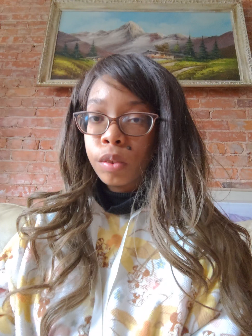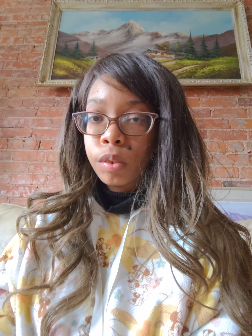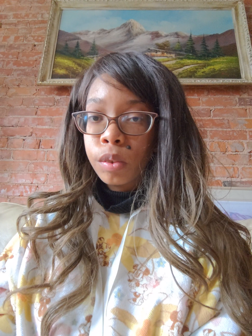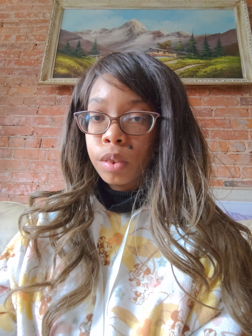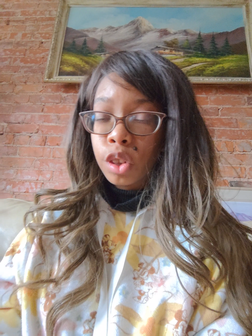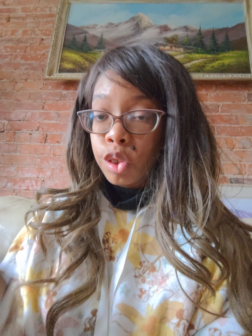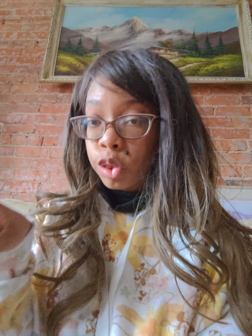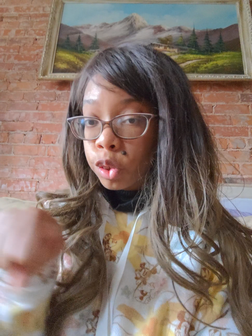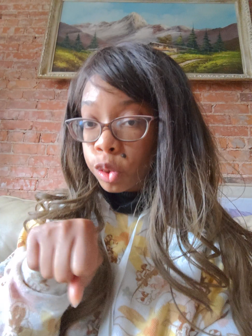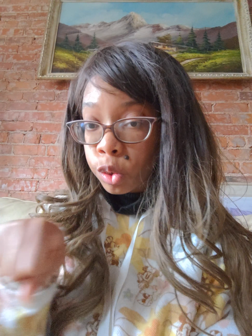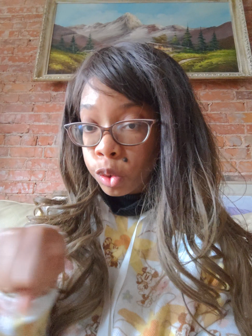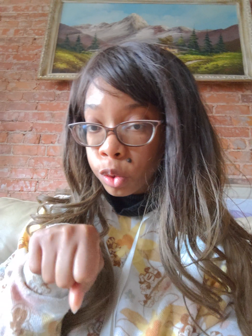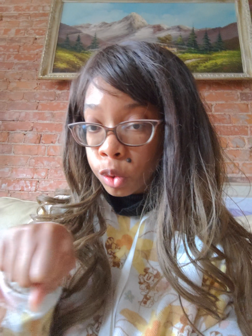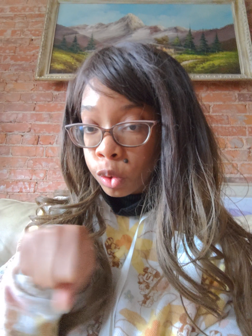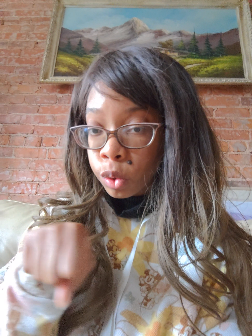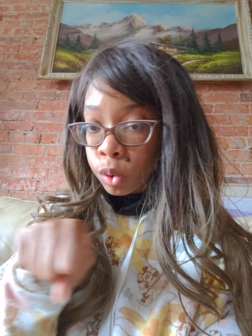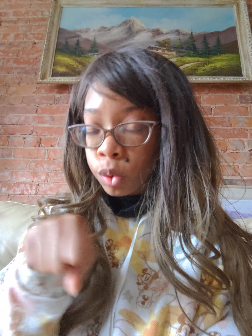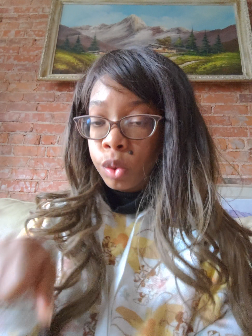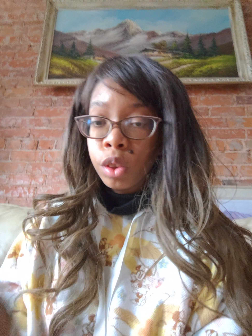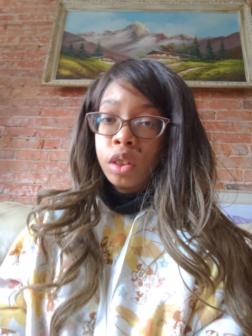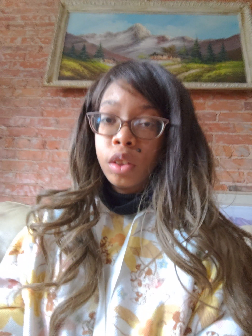shoe